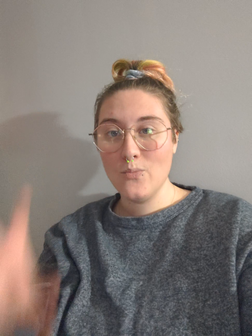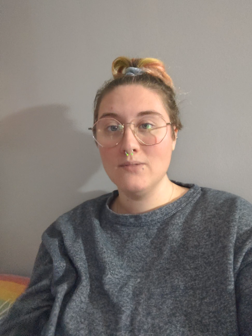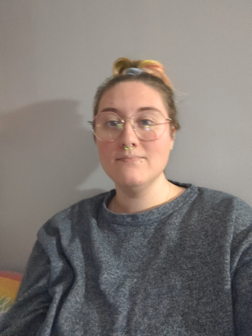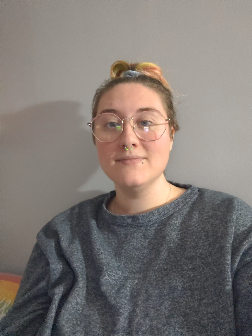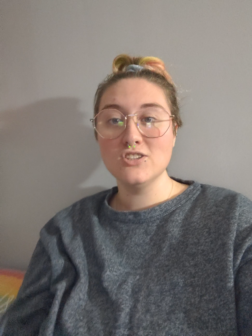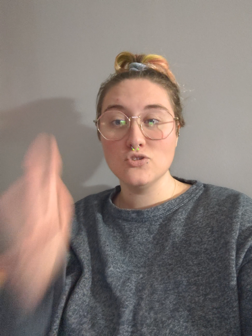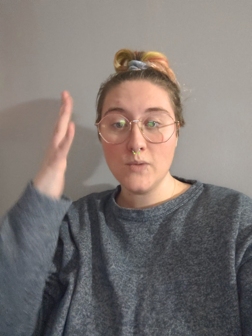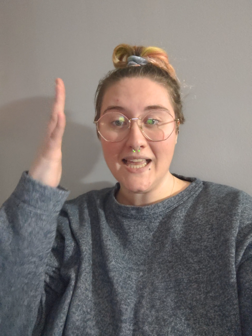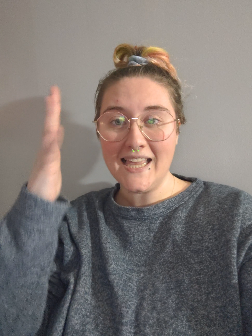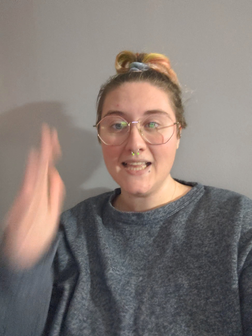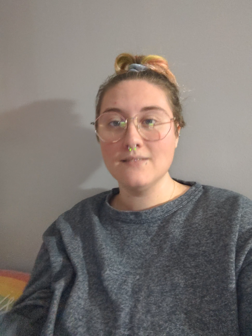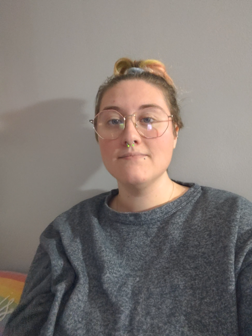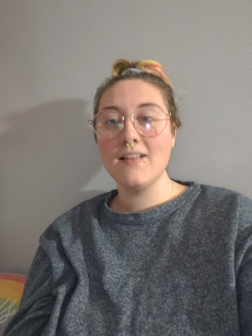tree